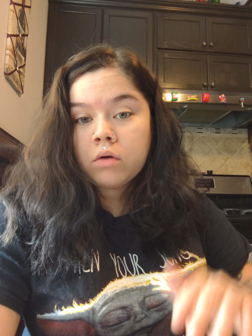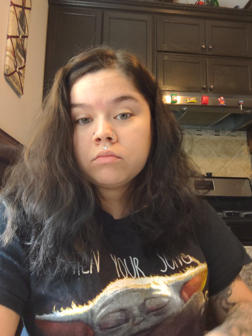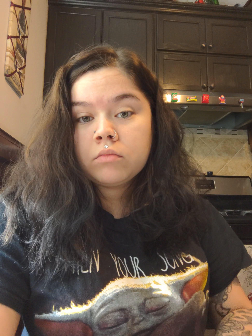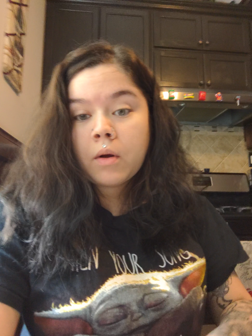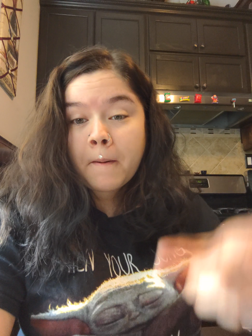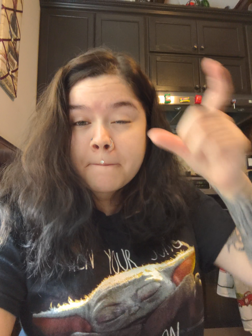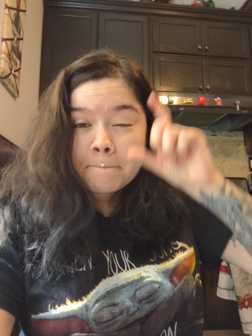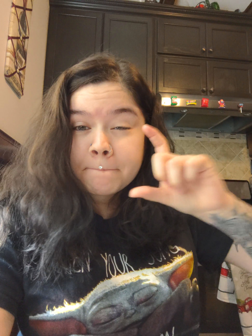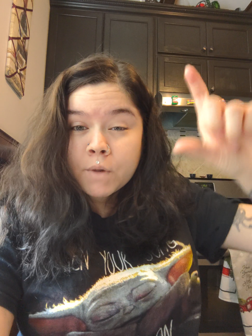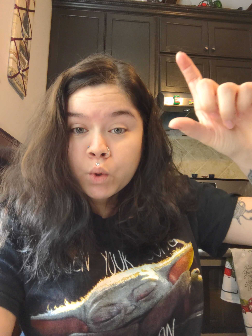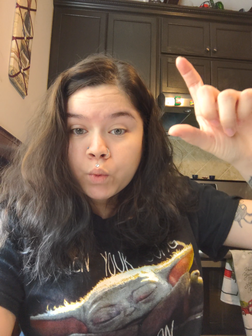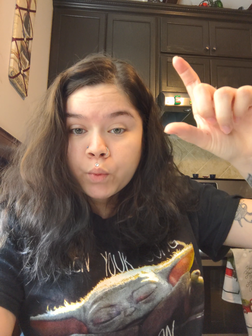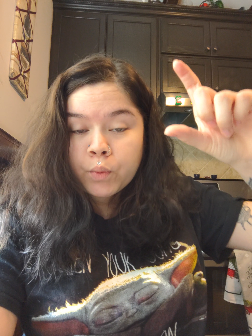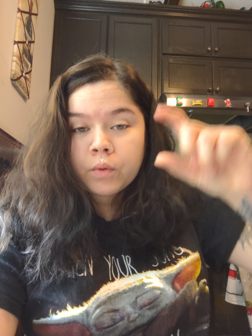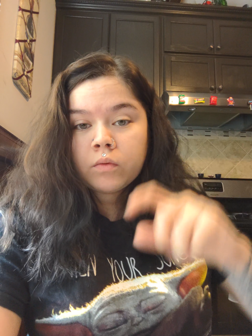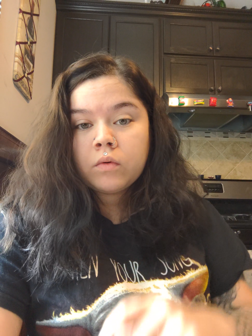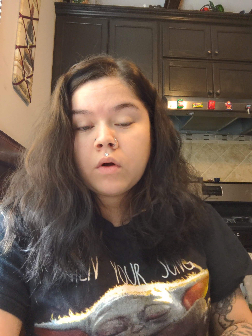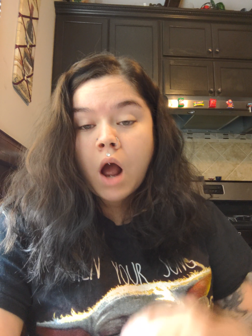moon